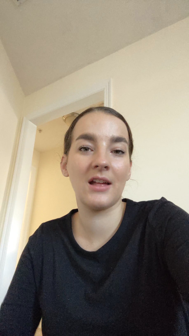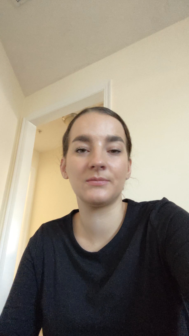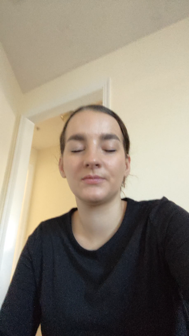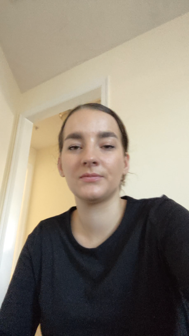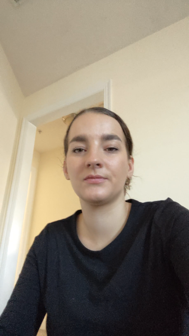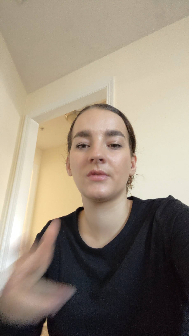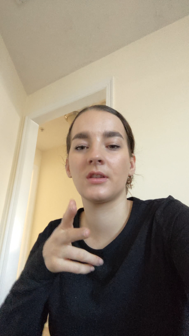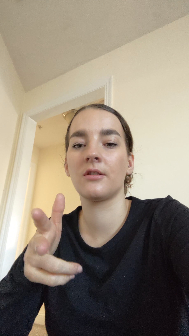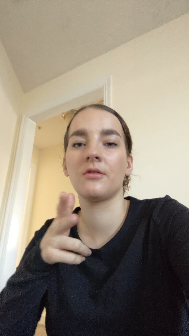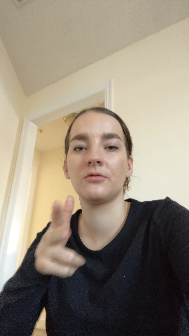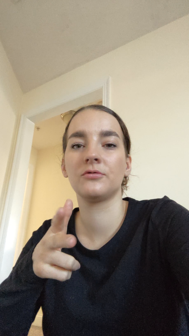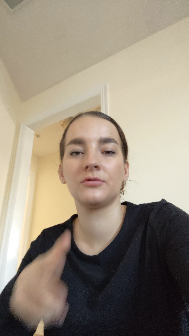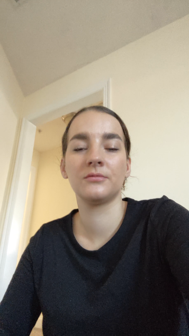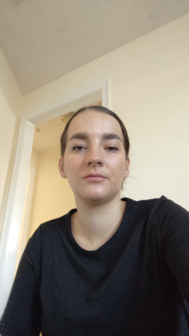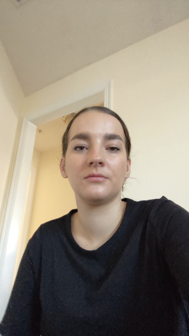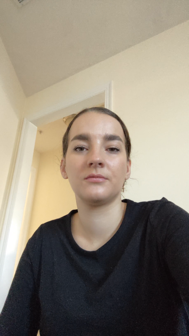garage